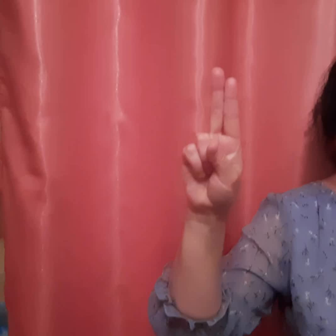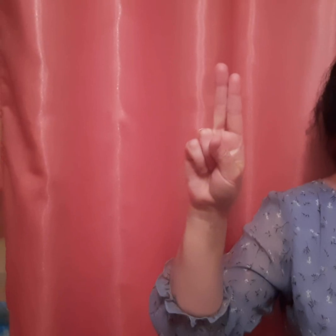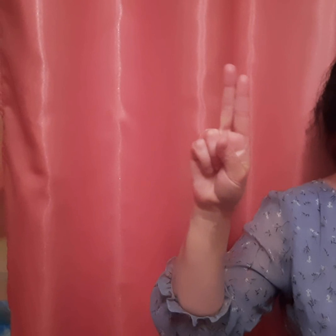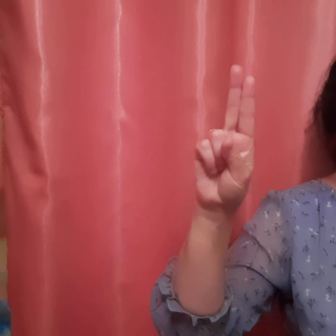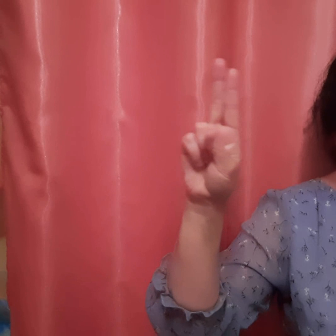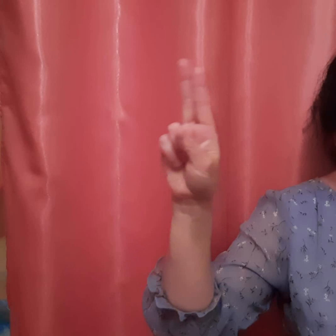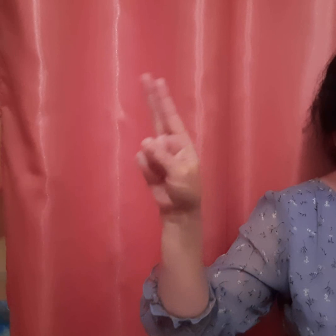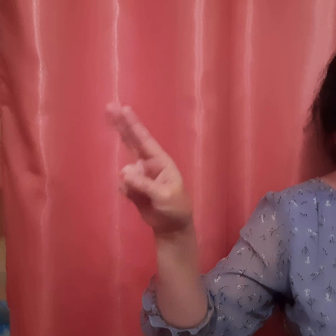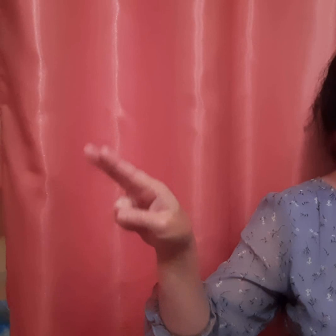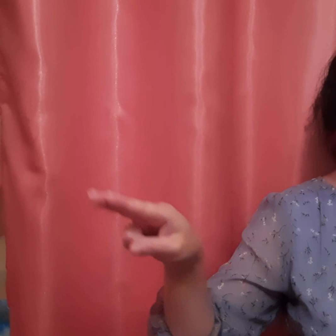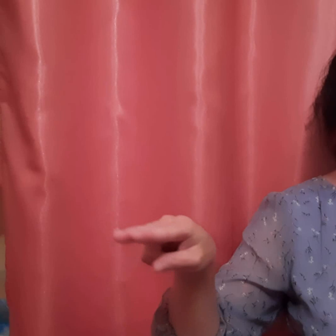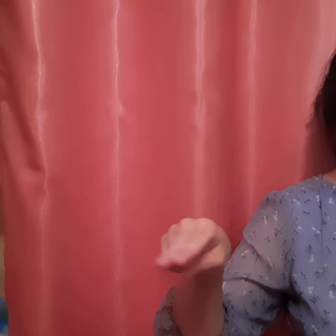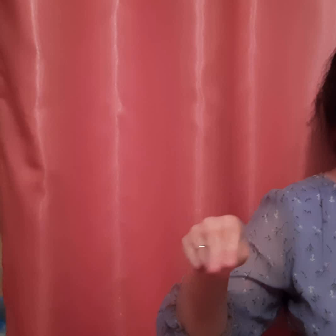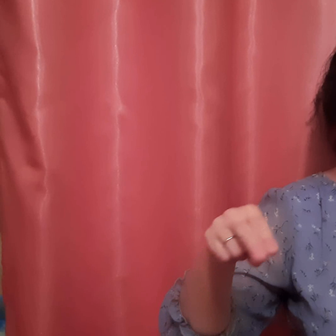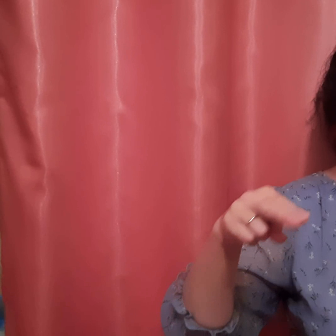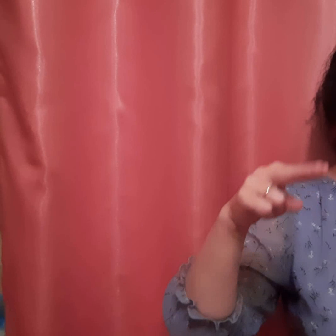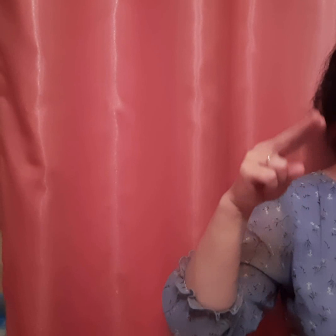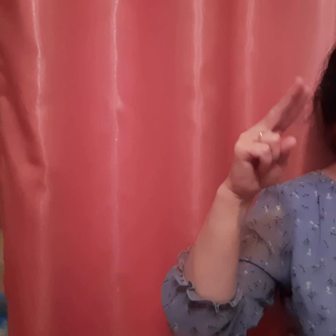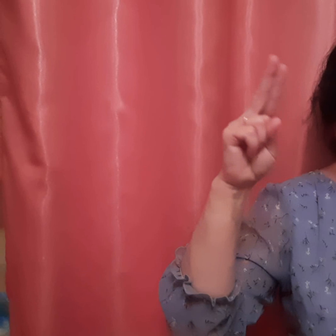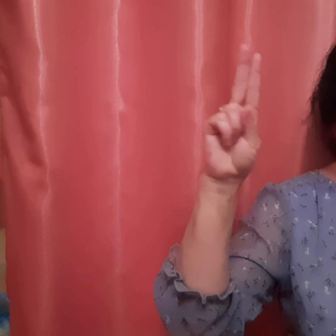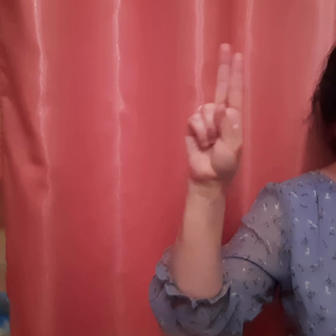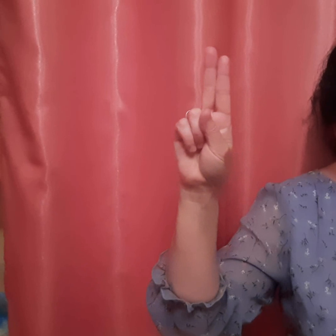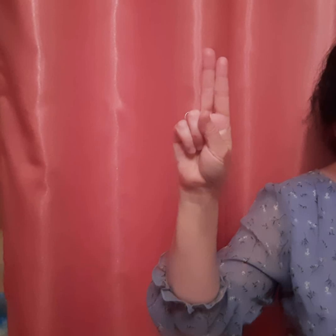Д